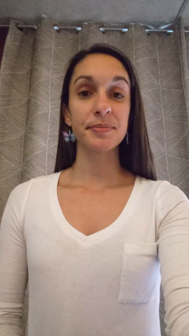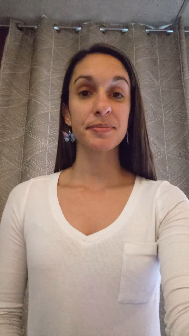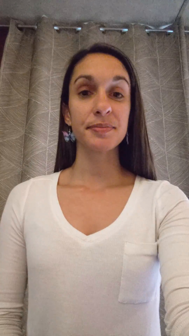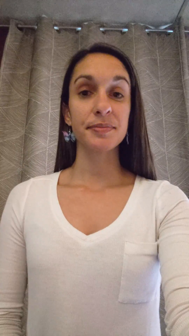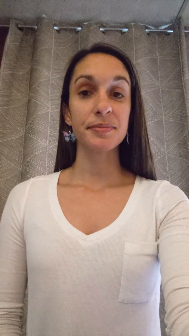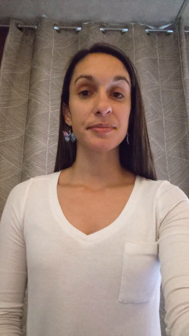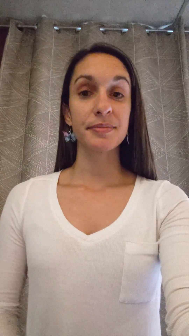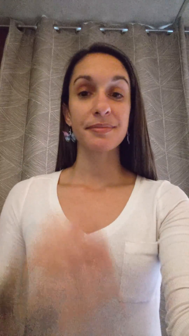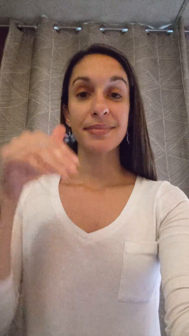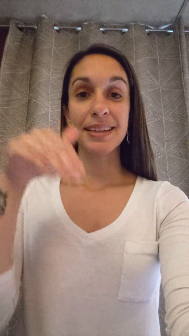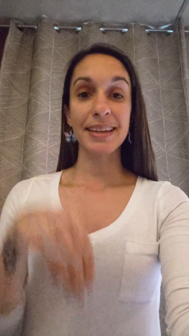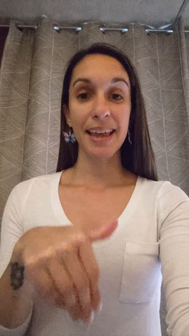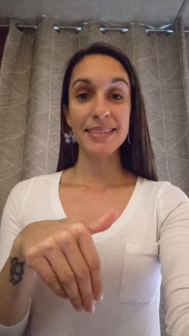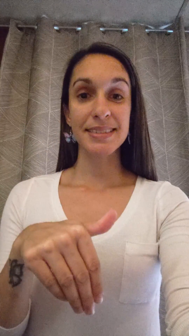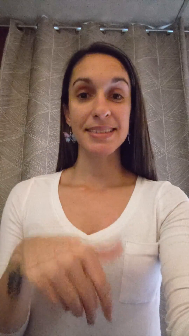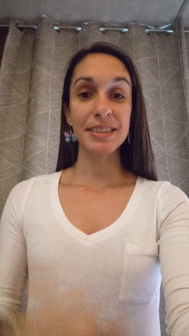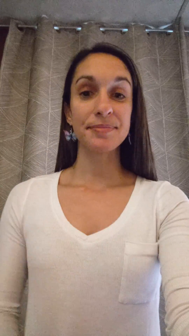night night